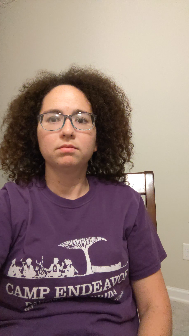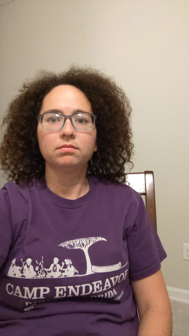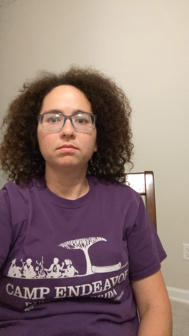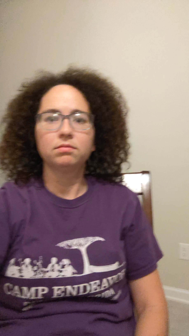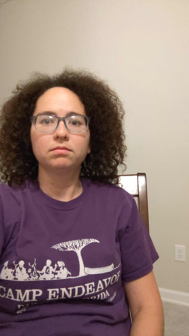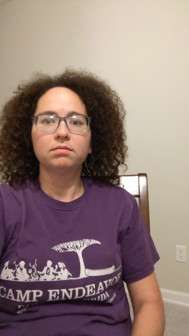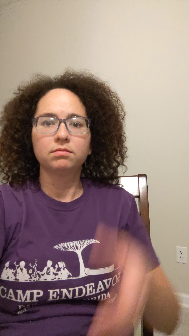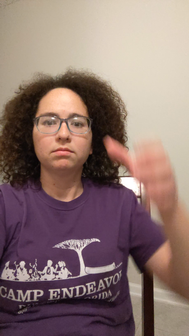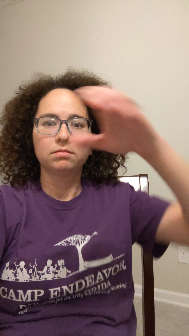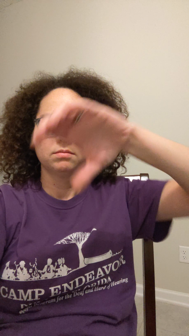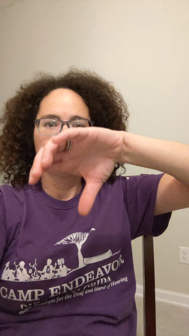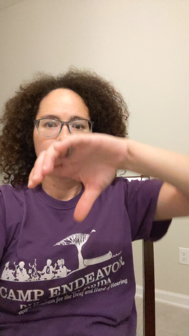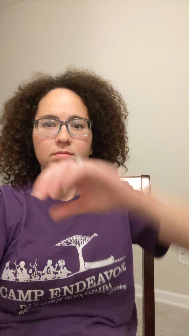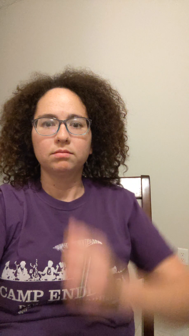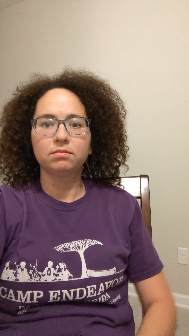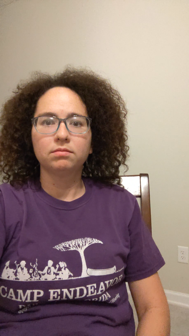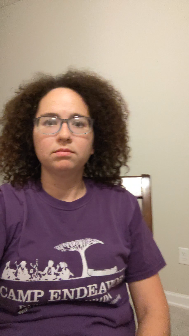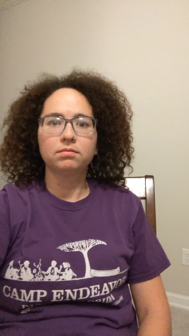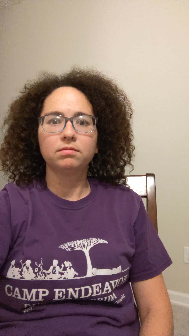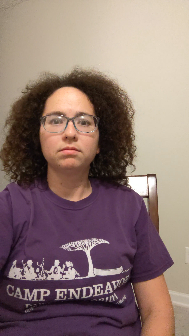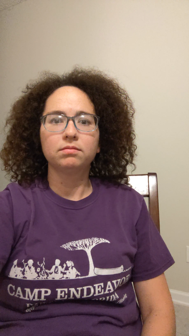dump